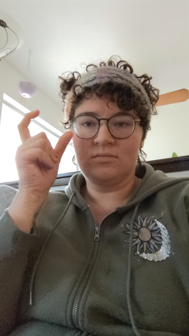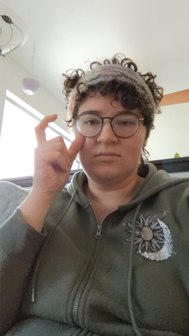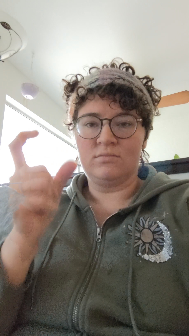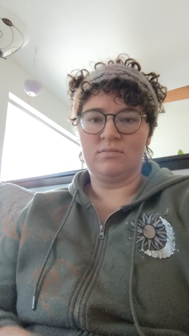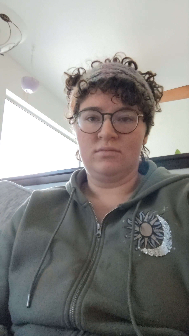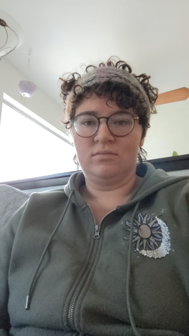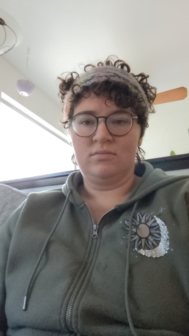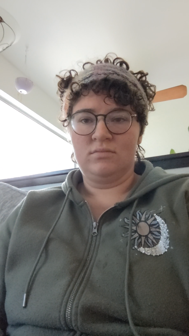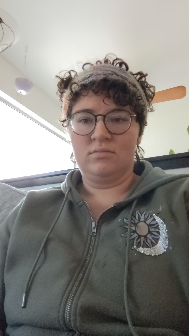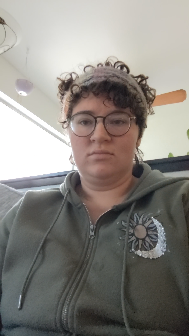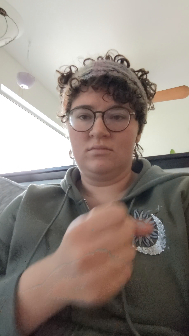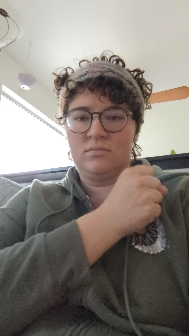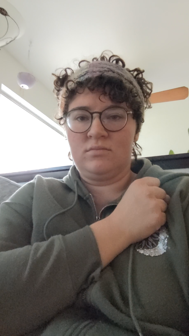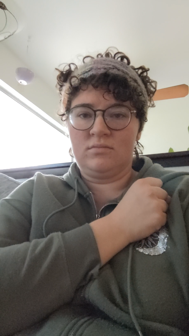love